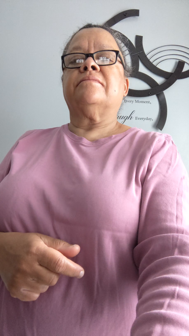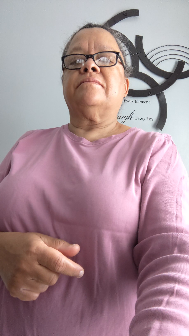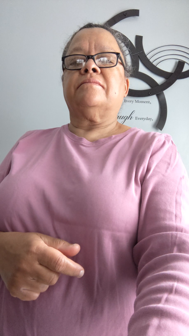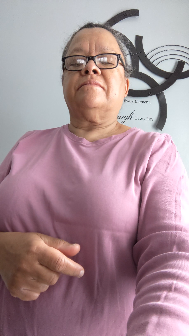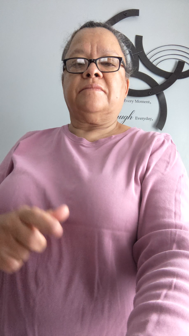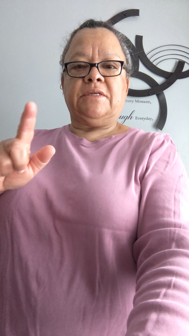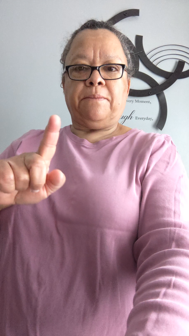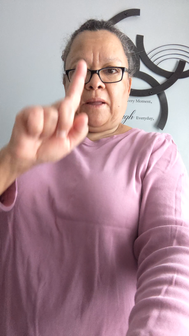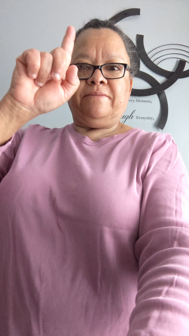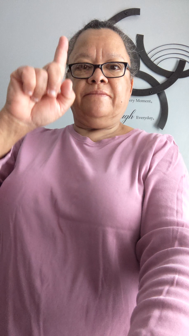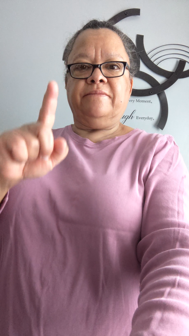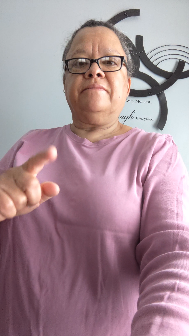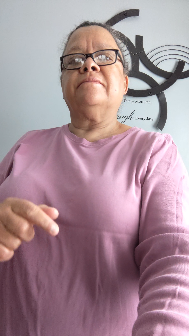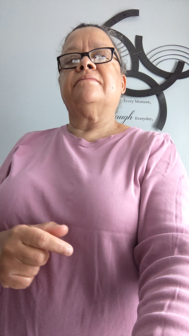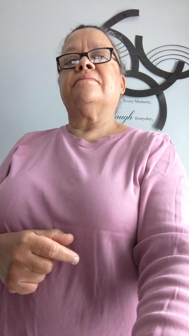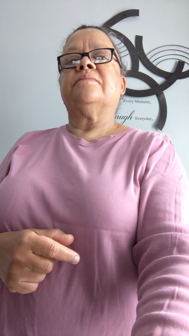bump